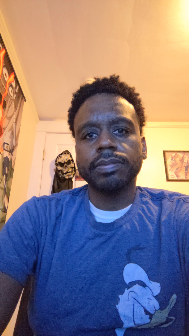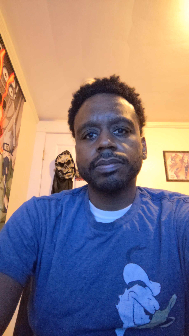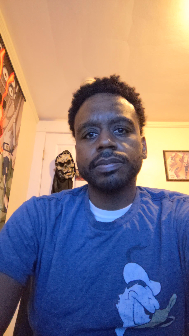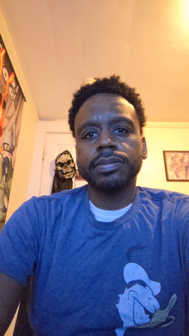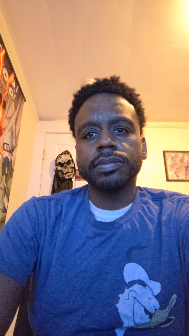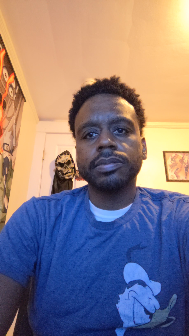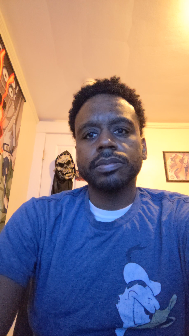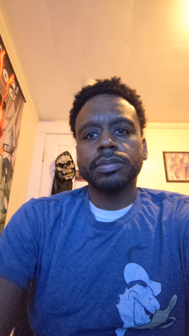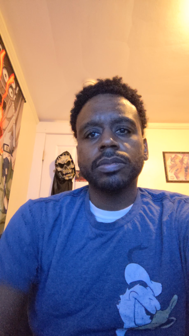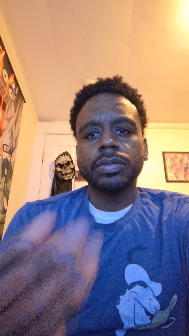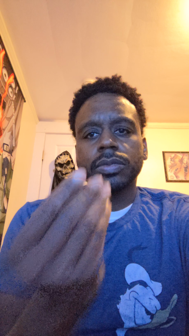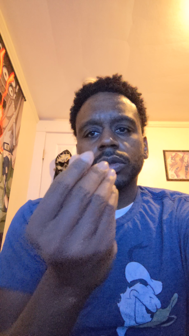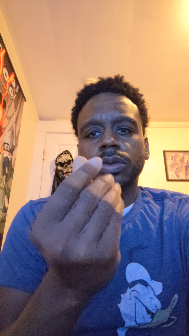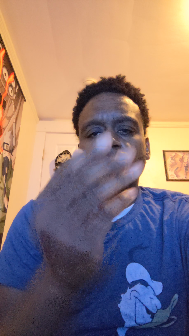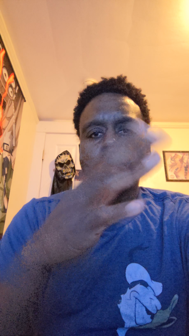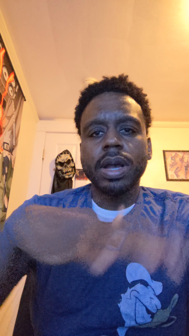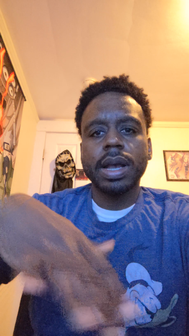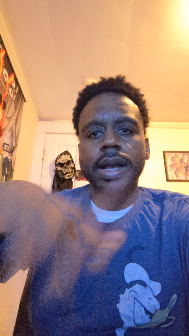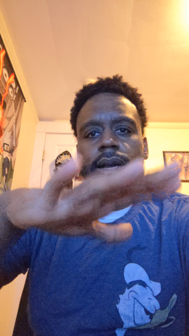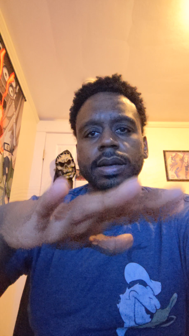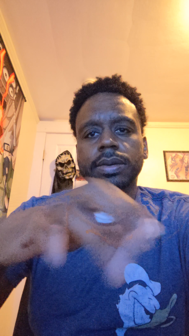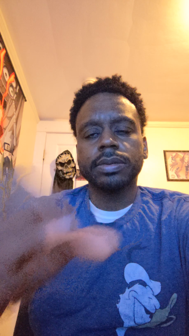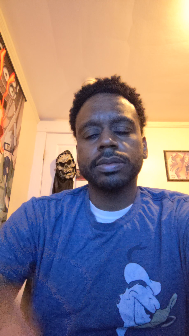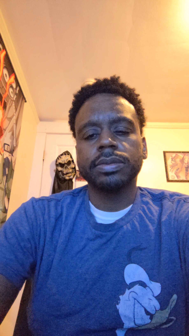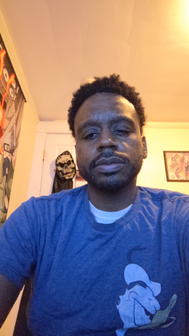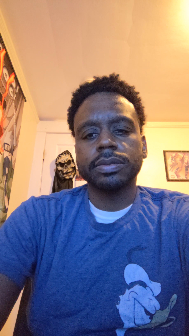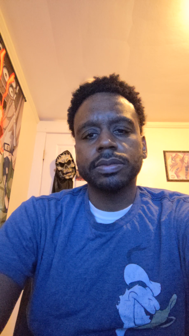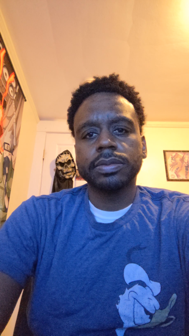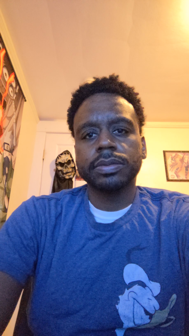garden